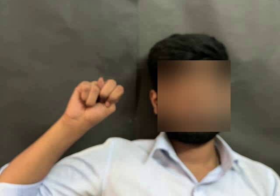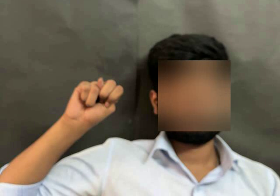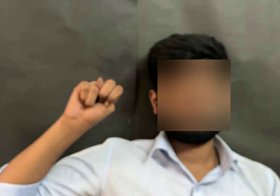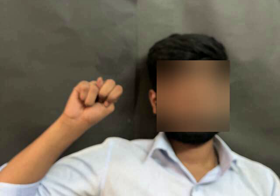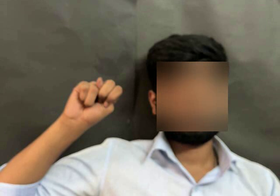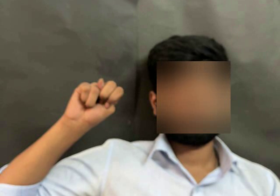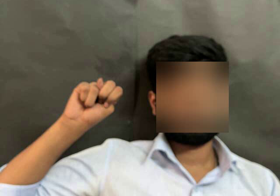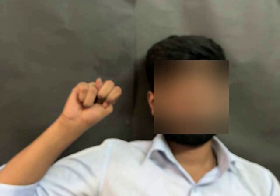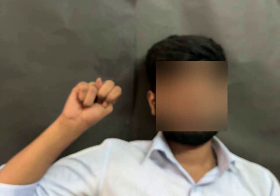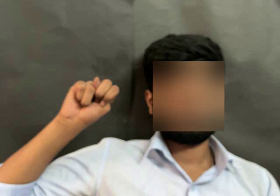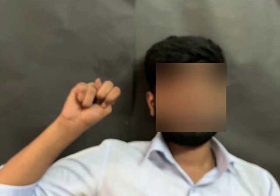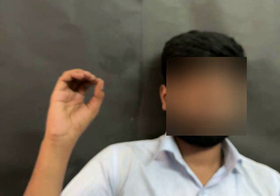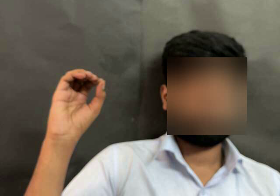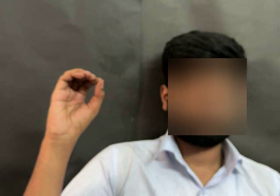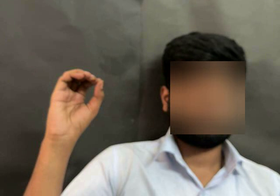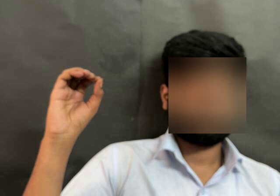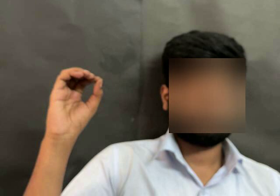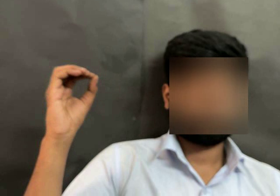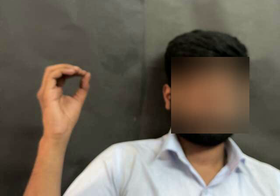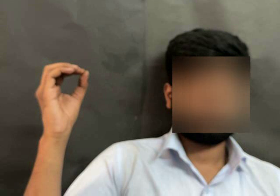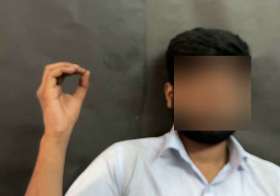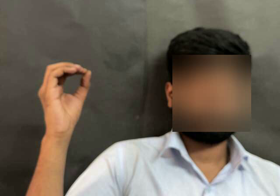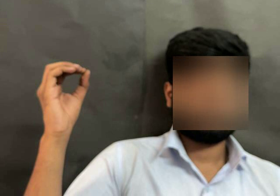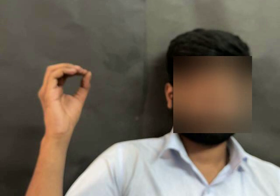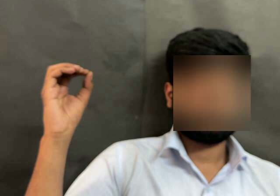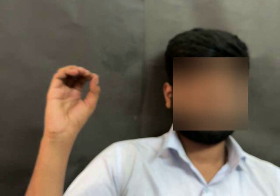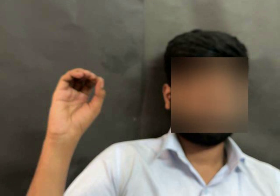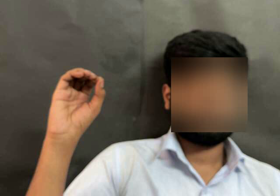O